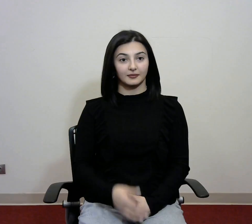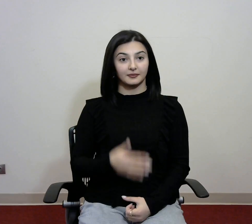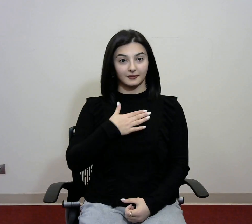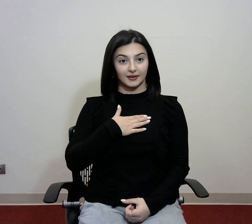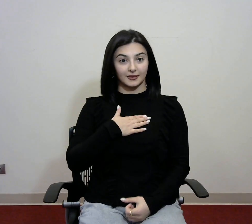mən